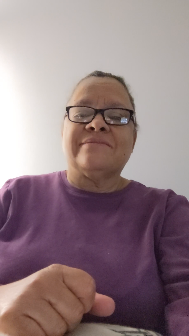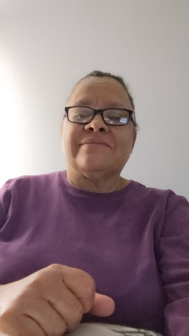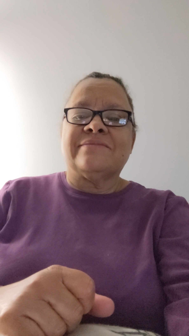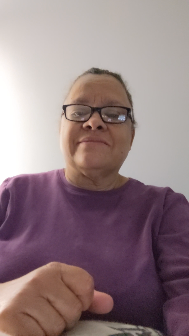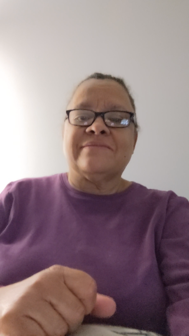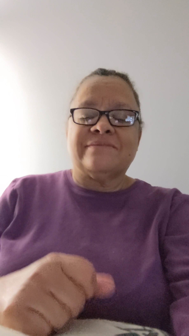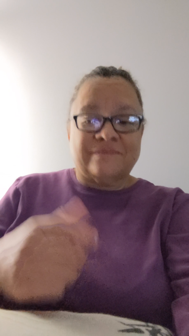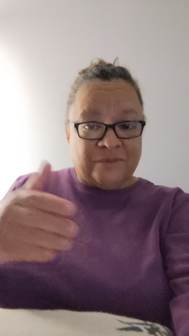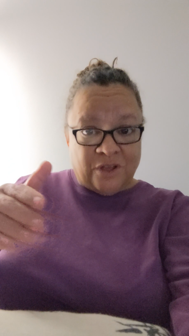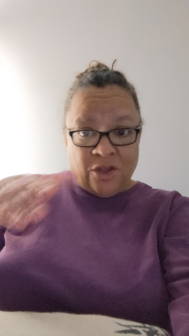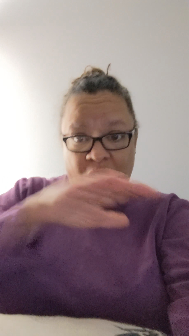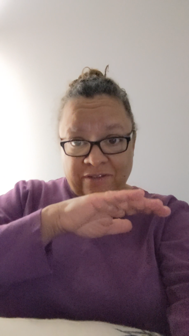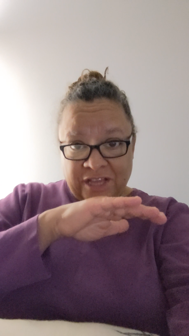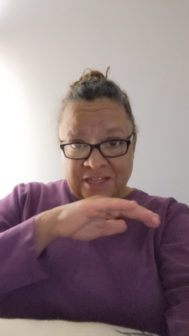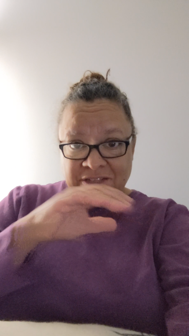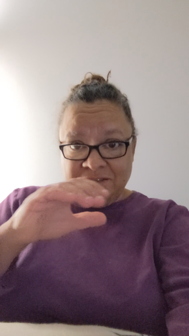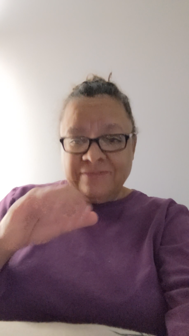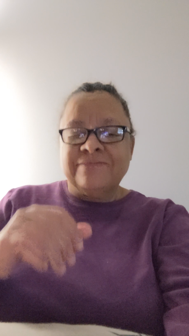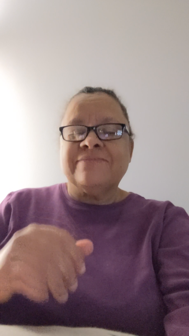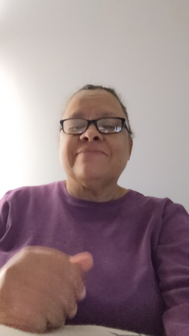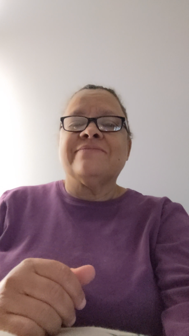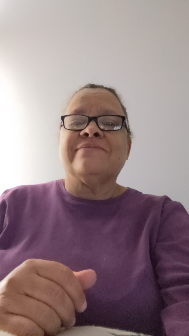cover